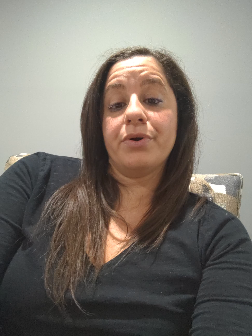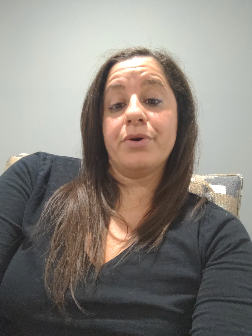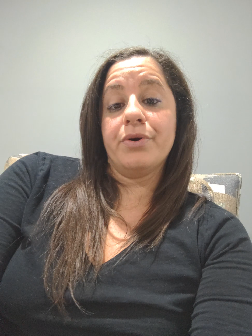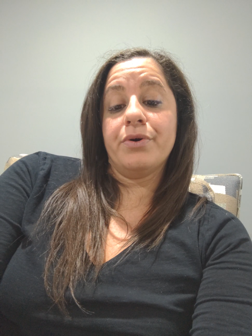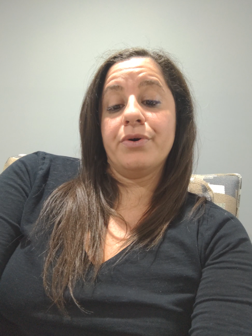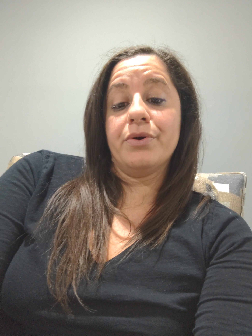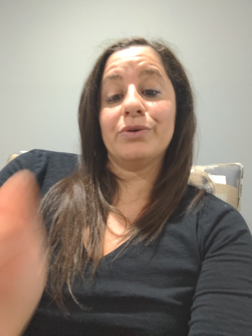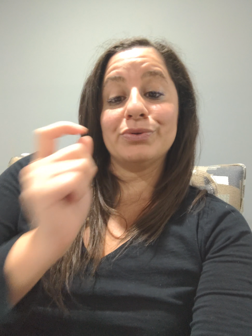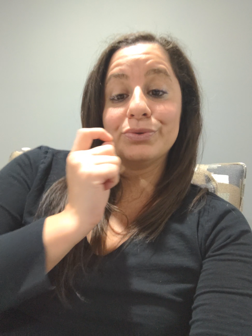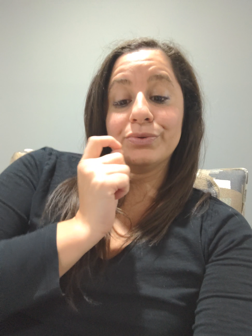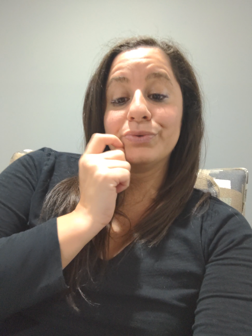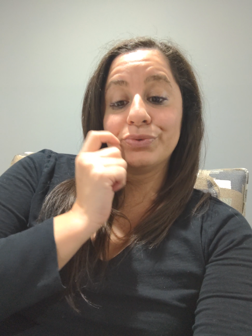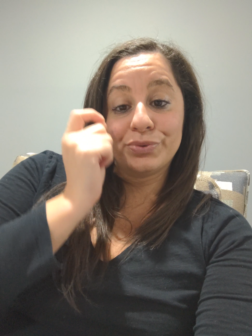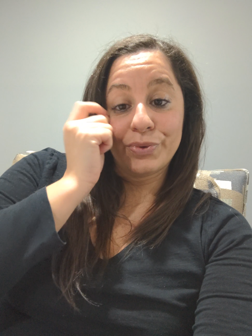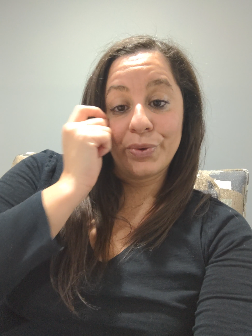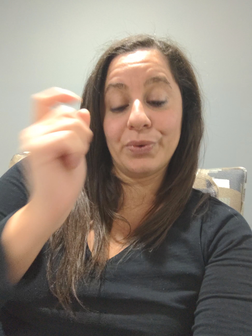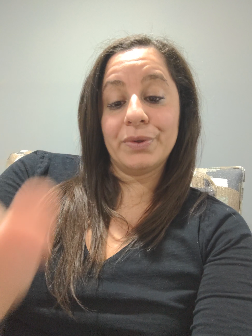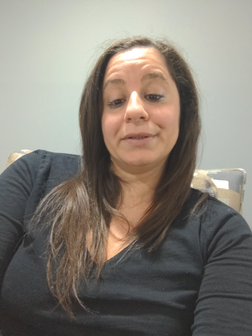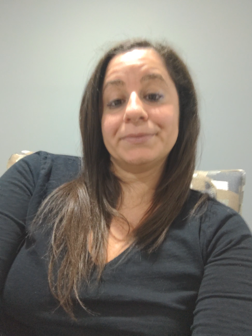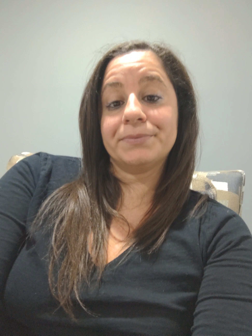store